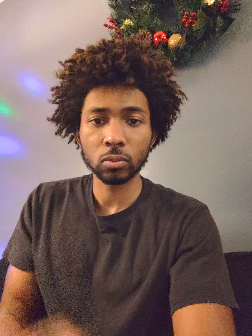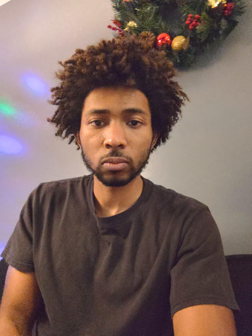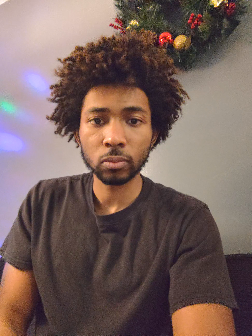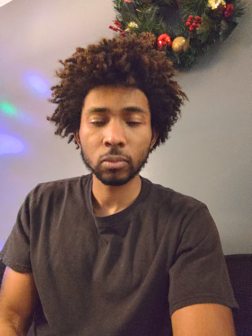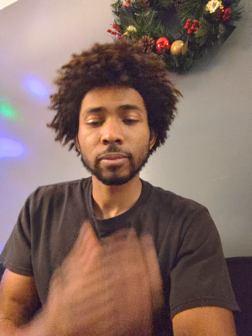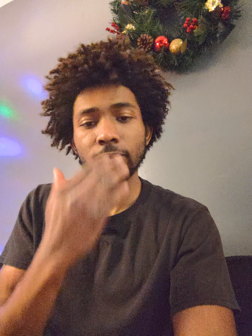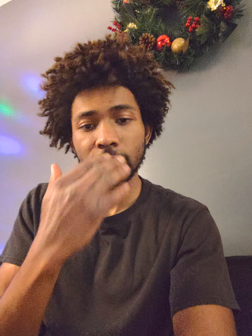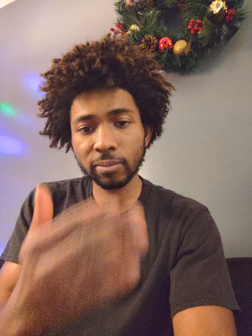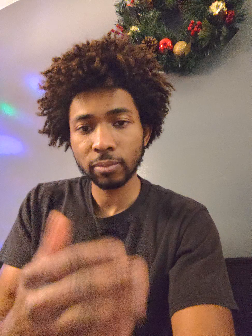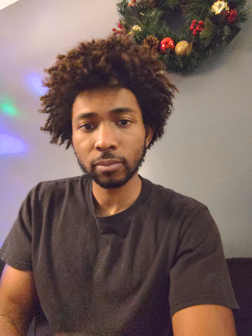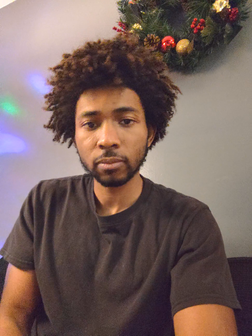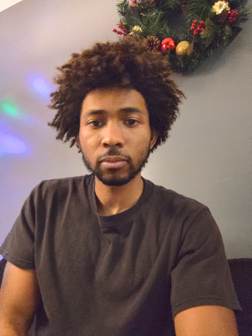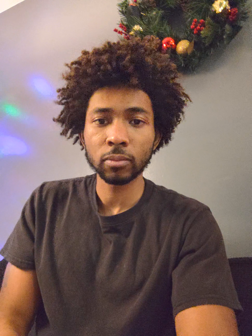thank you